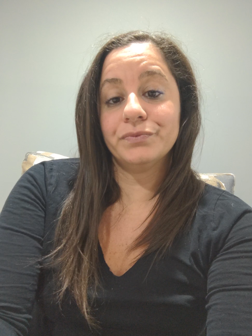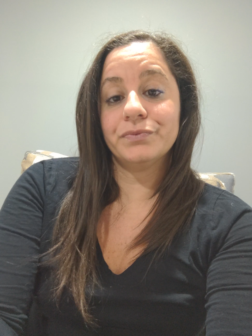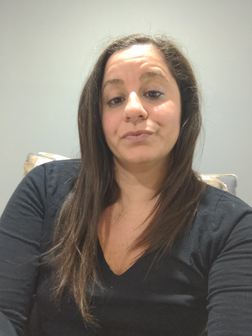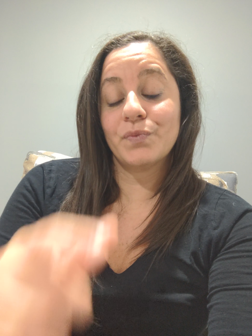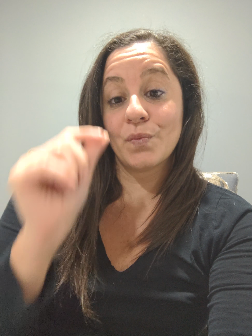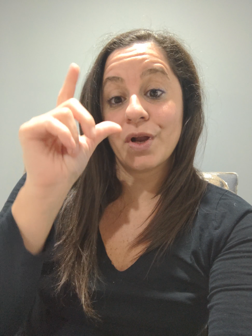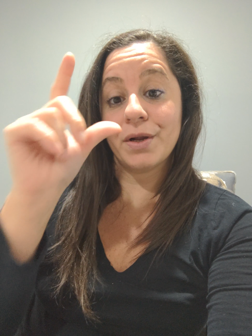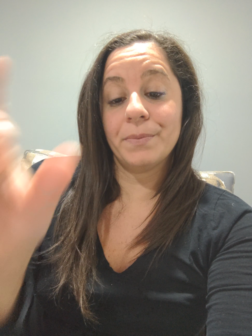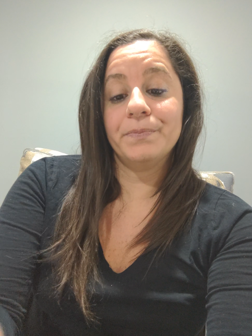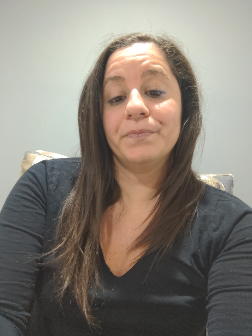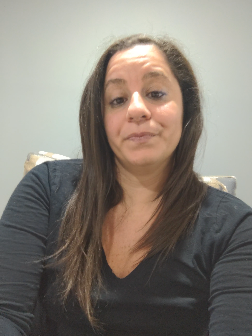awake